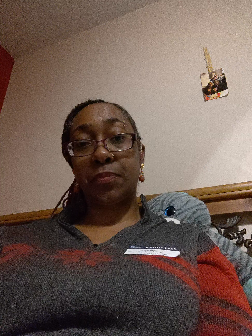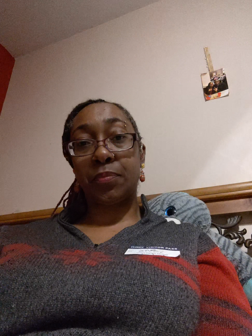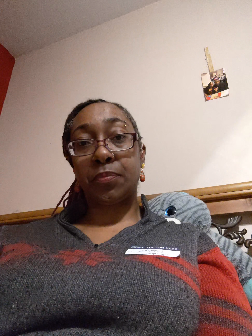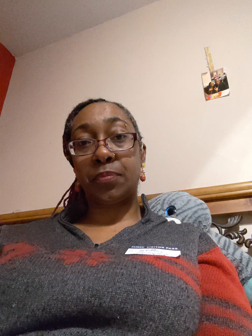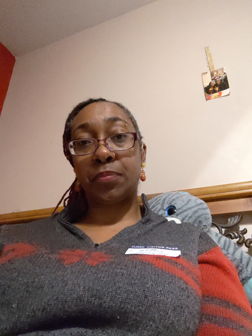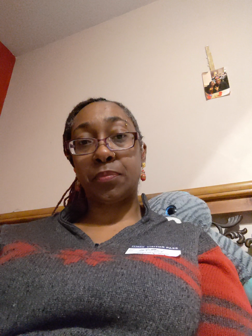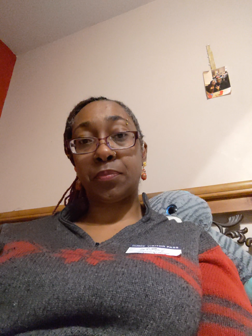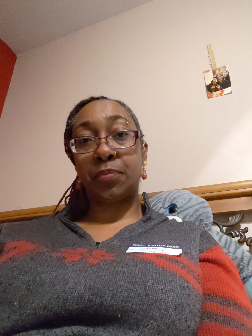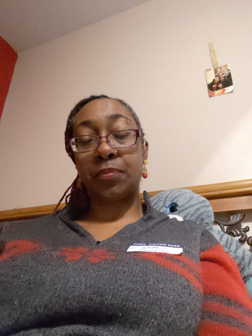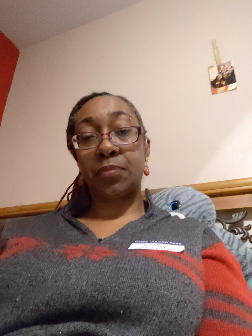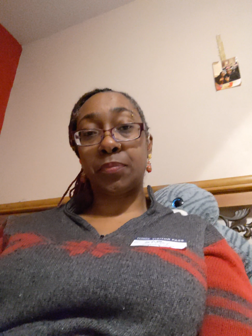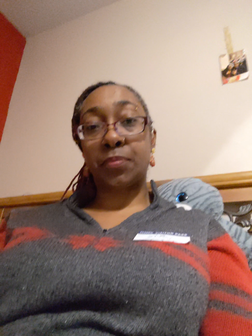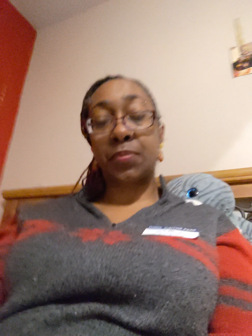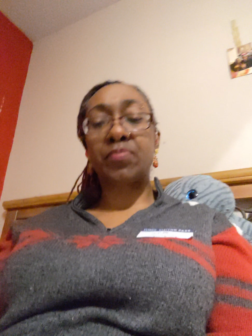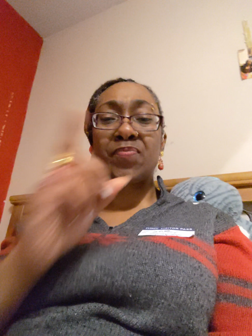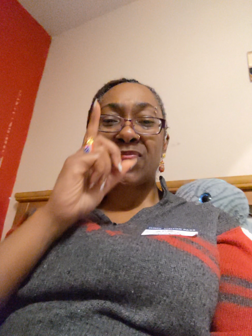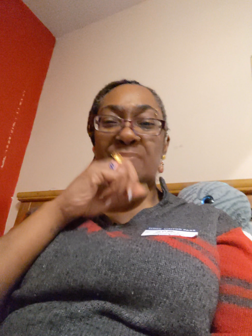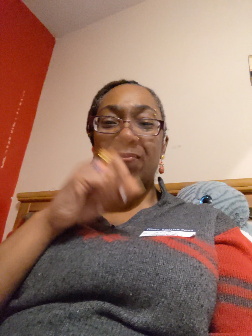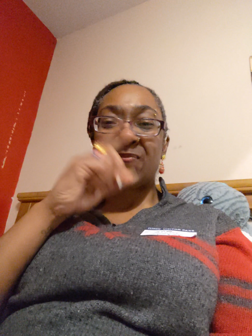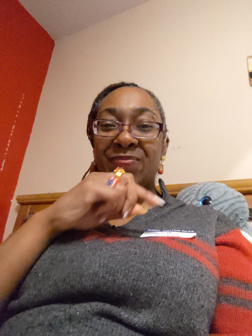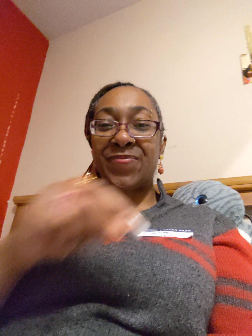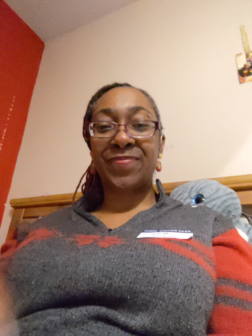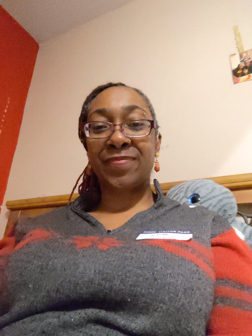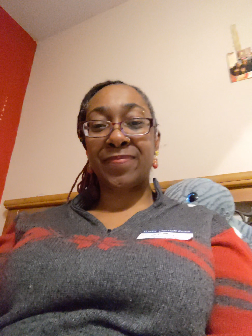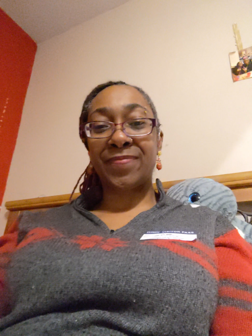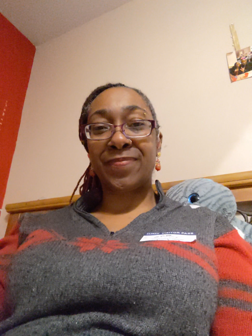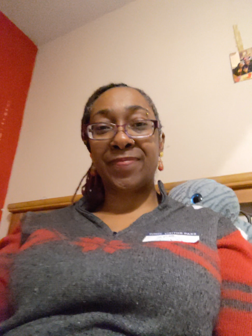pretend